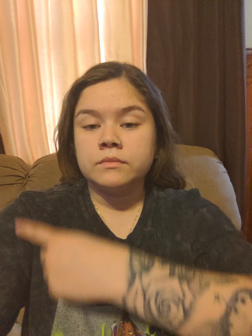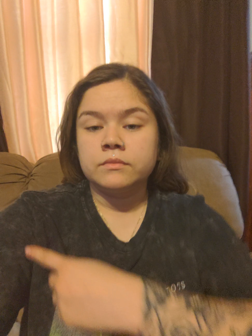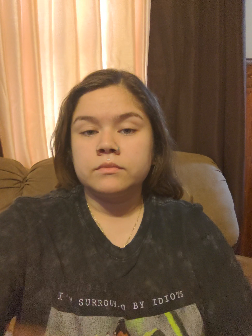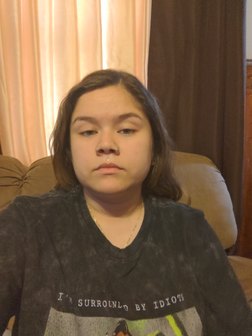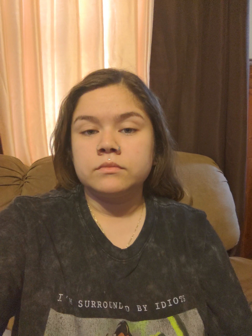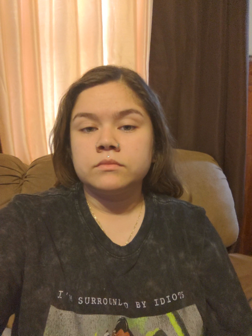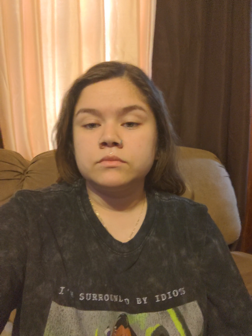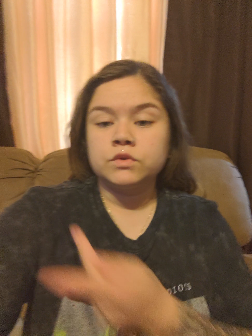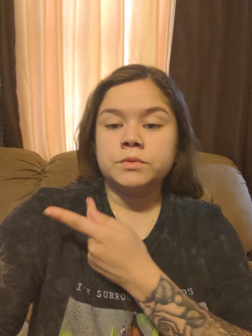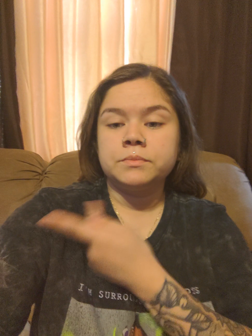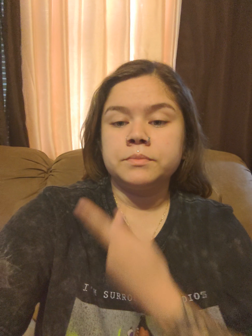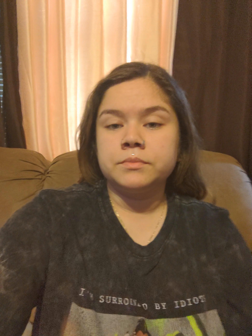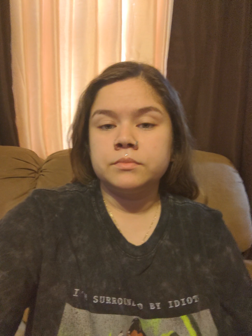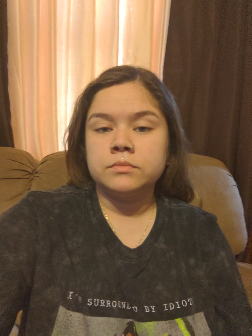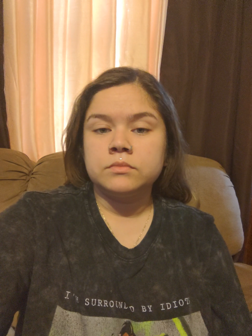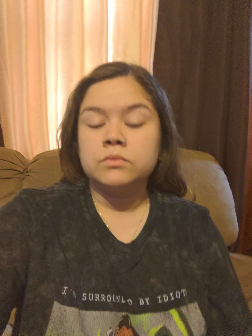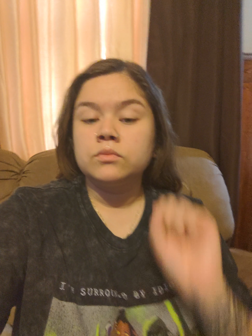sheep